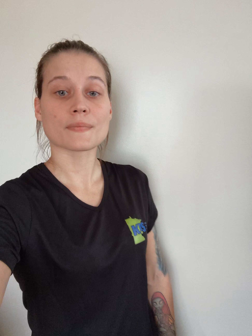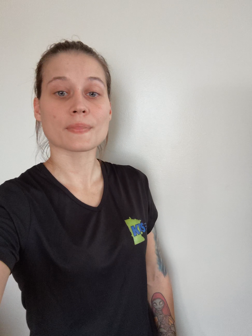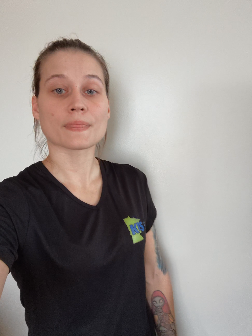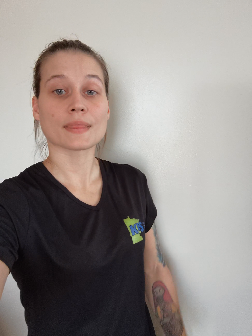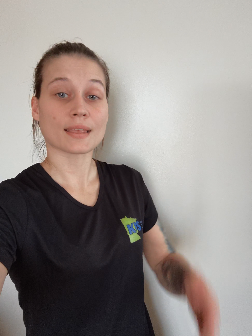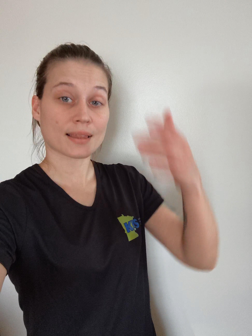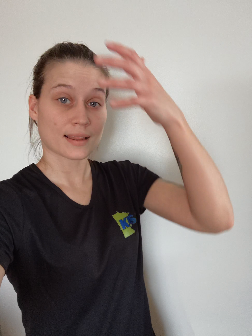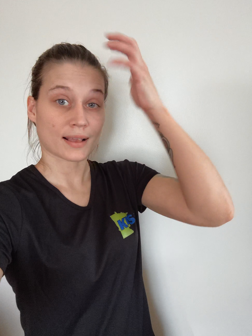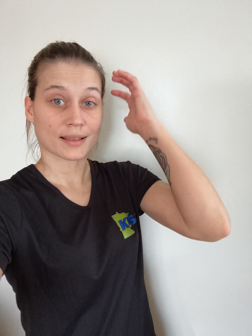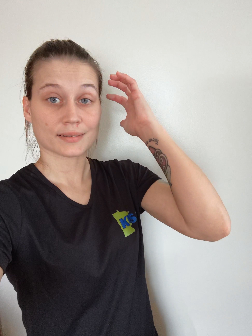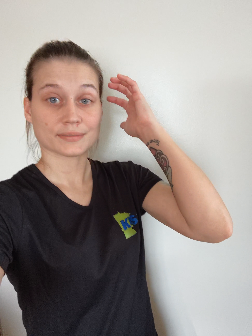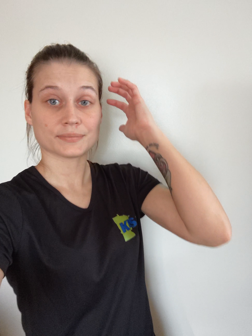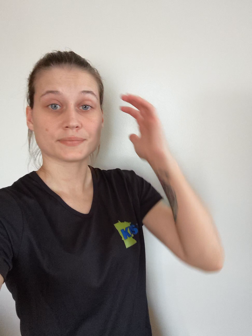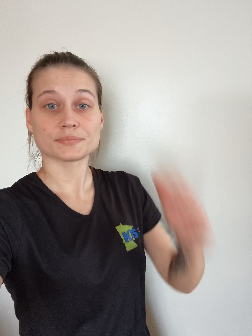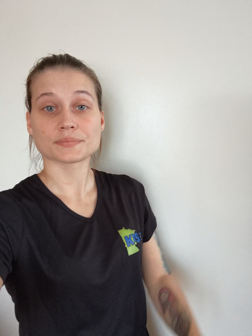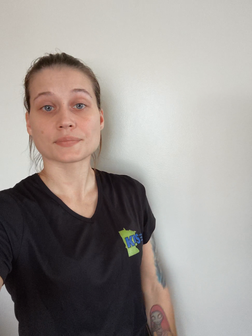lion